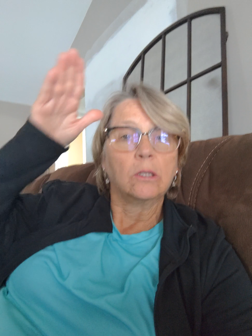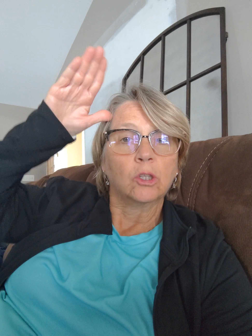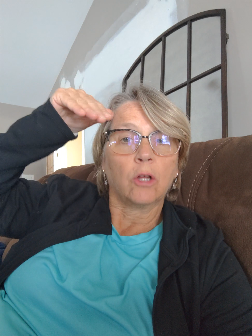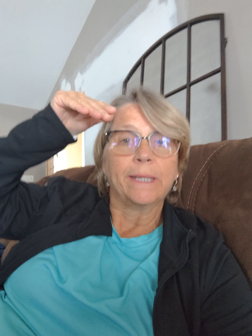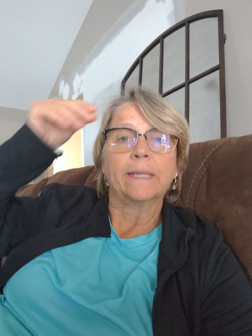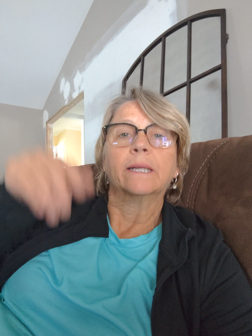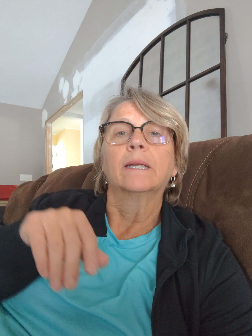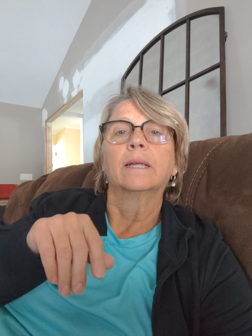donkey